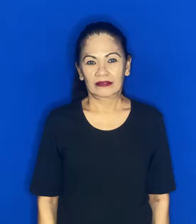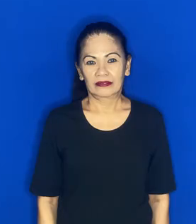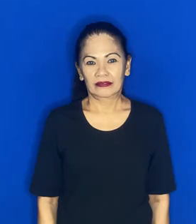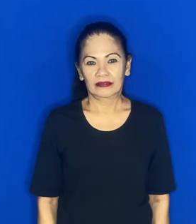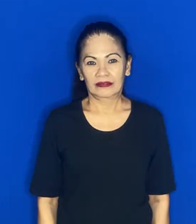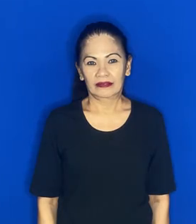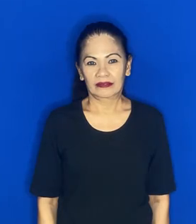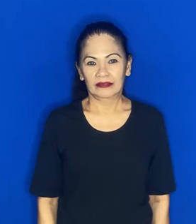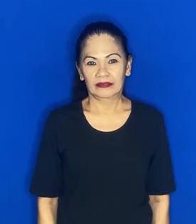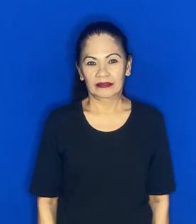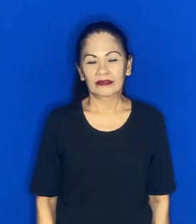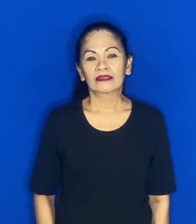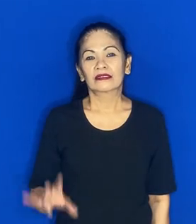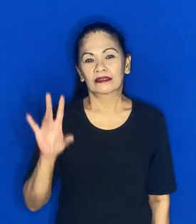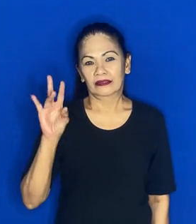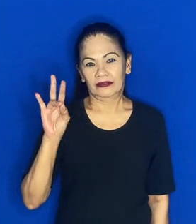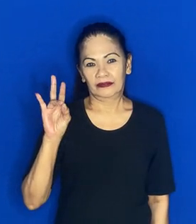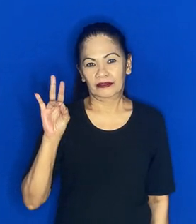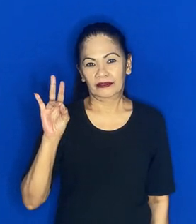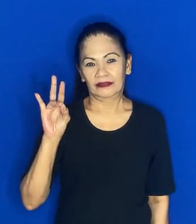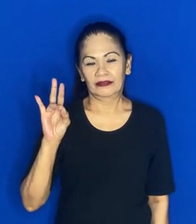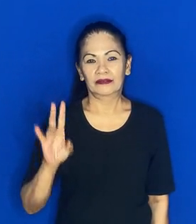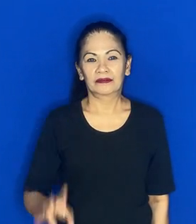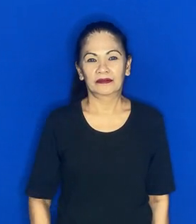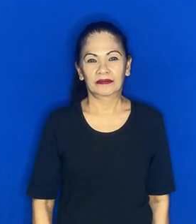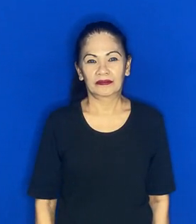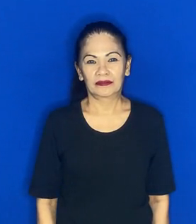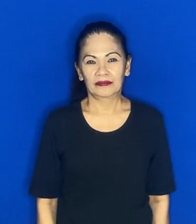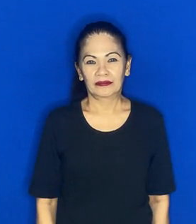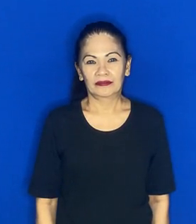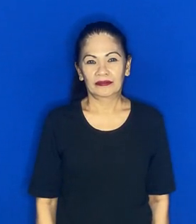seven